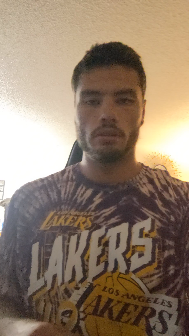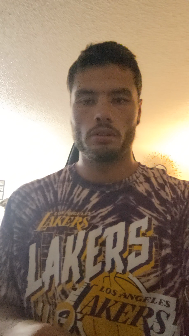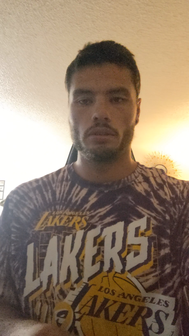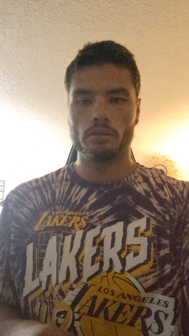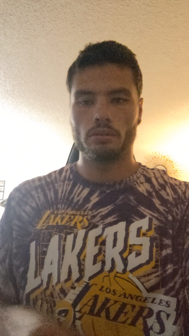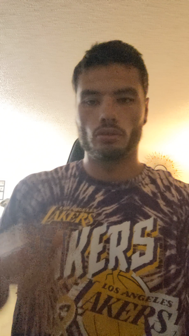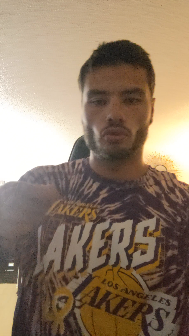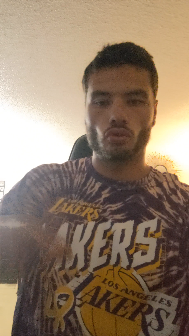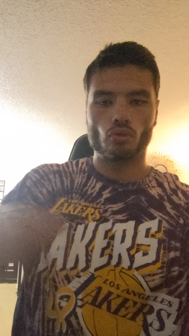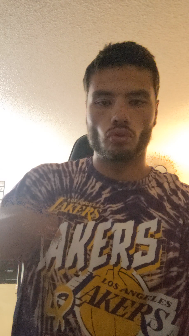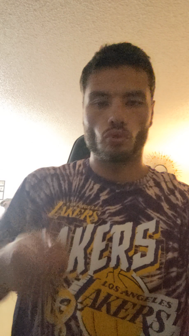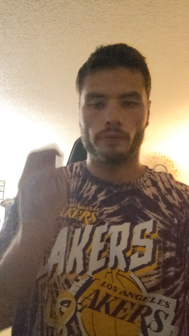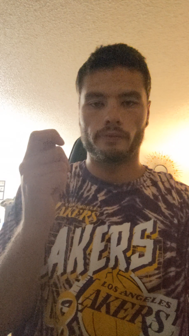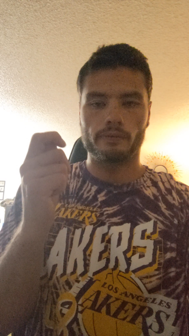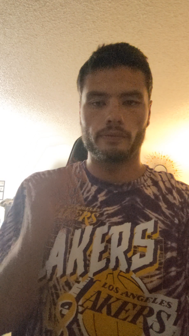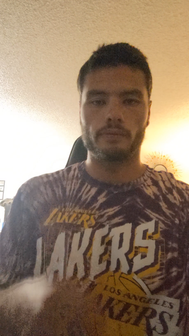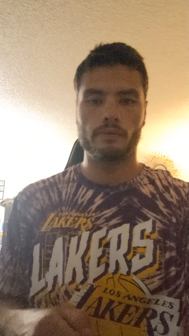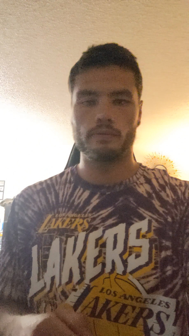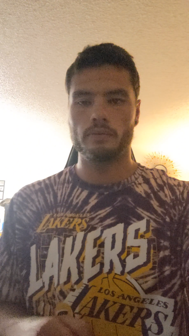shovel